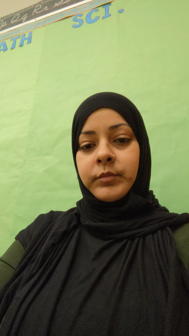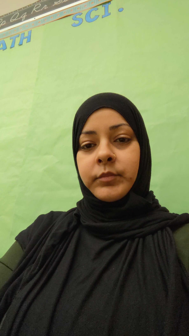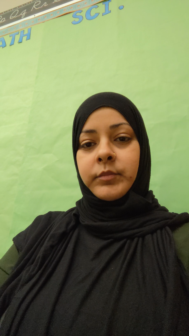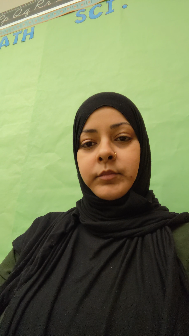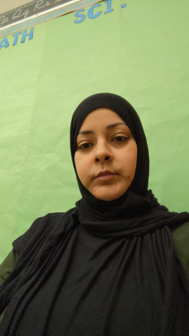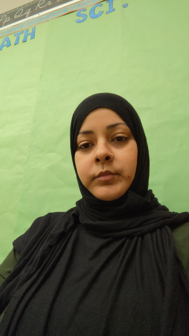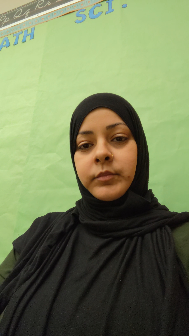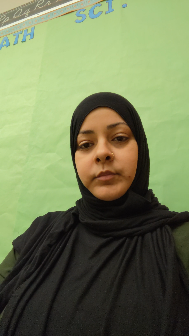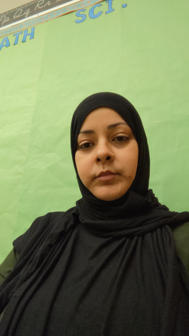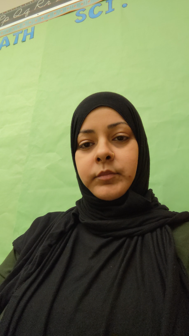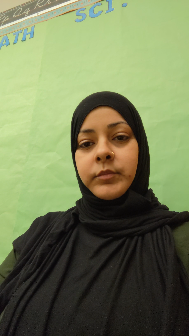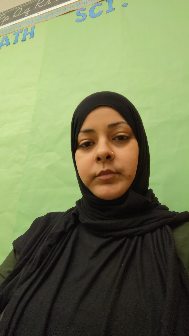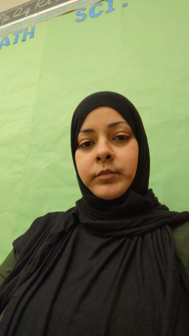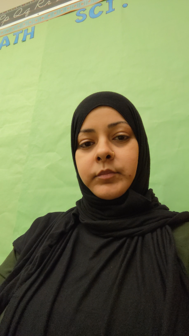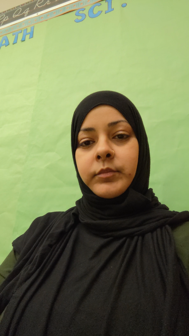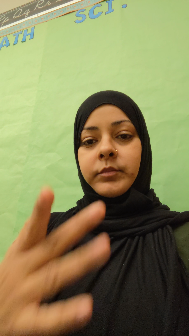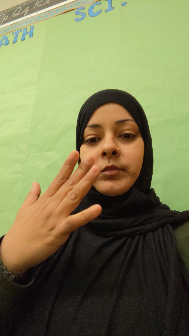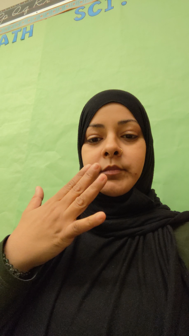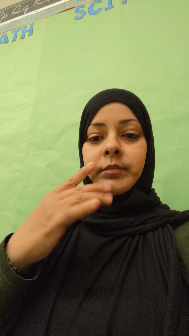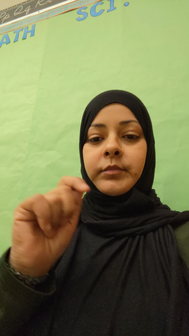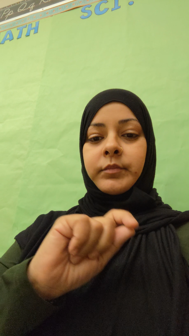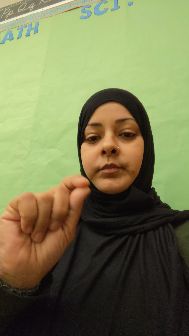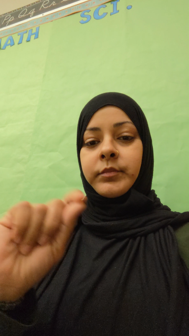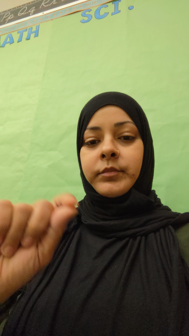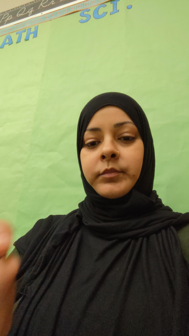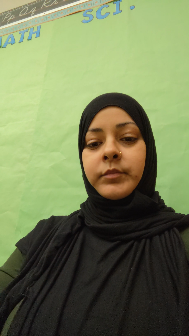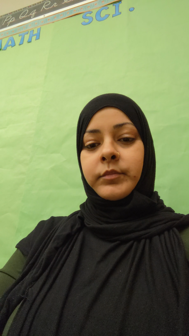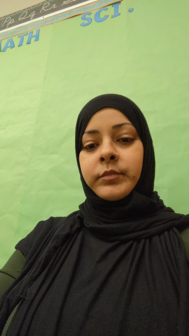crayon